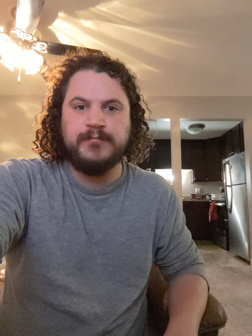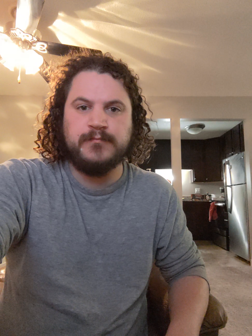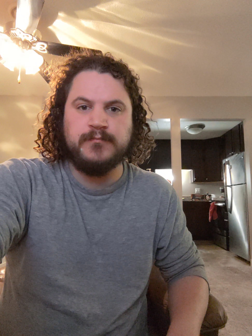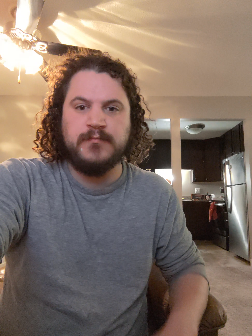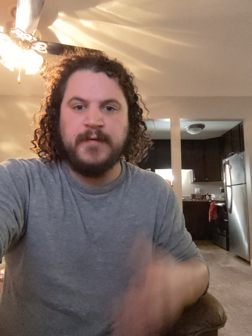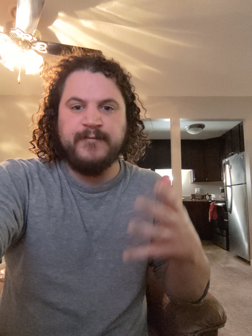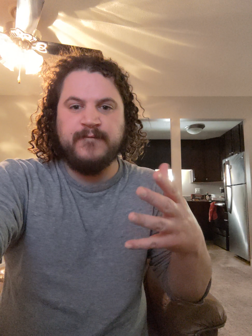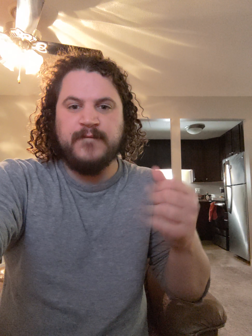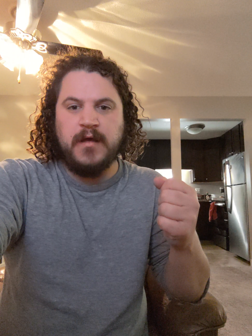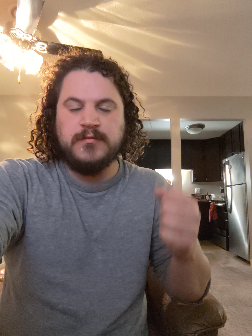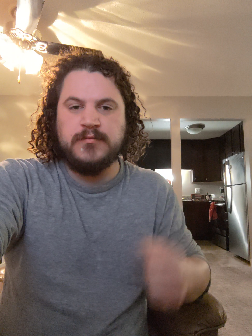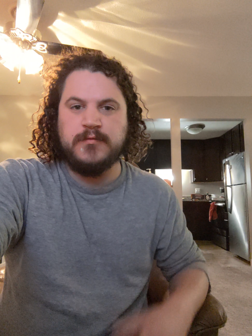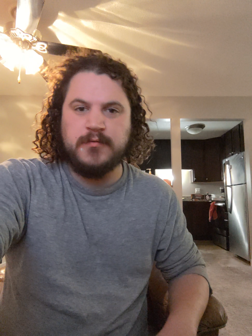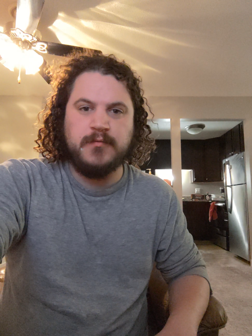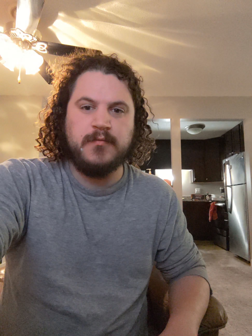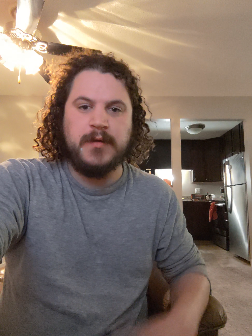fast